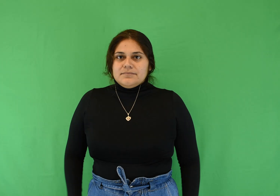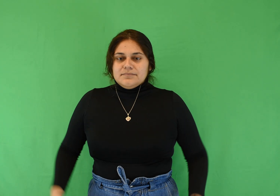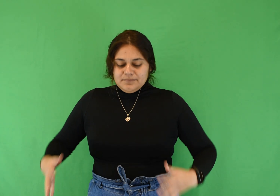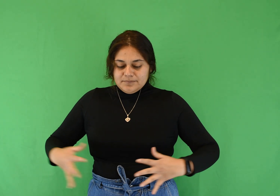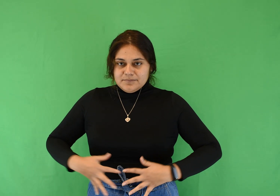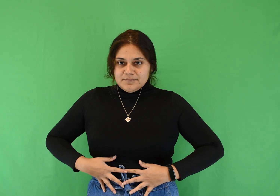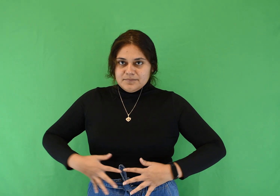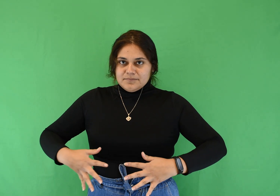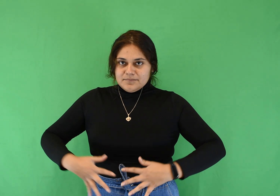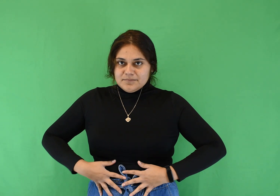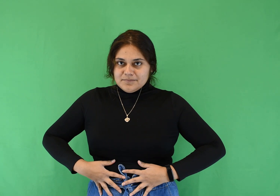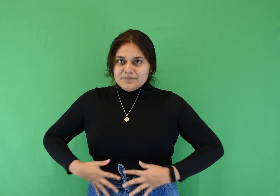estómago